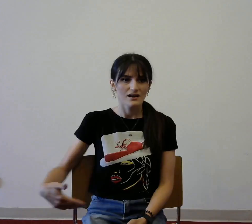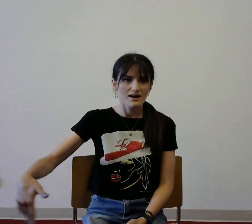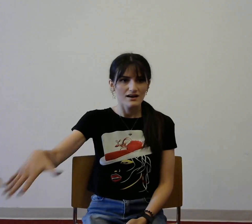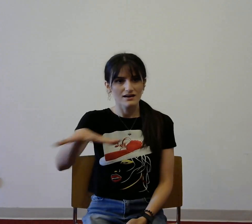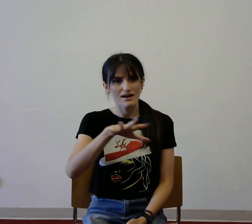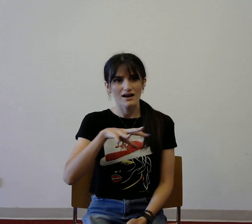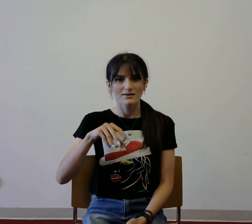hamı